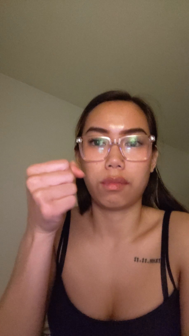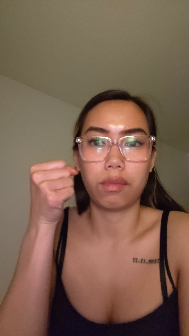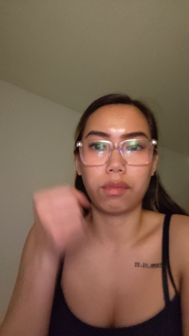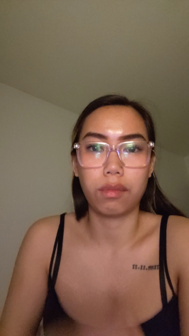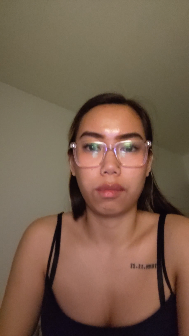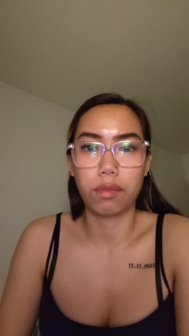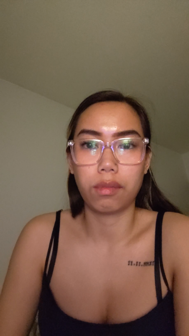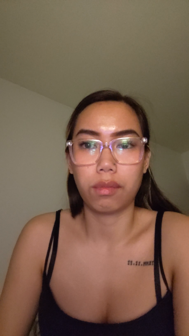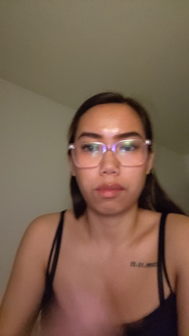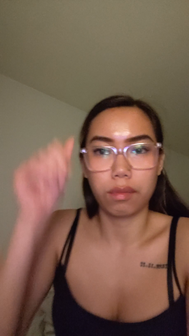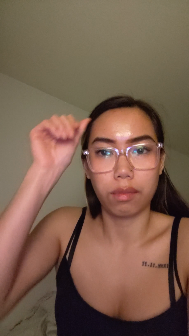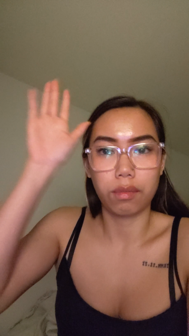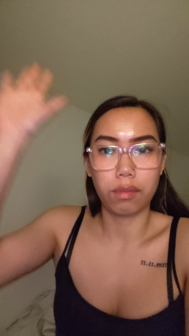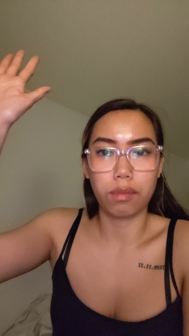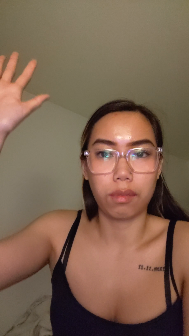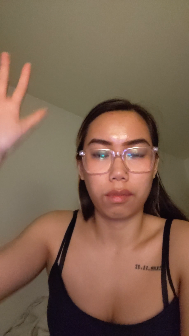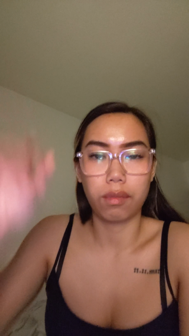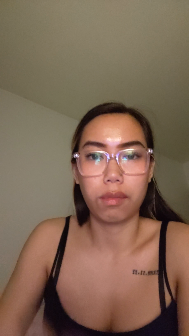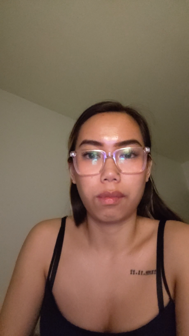deer